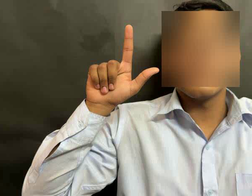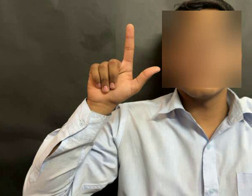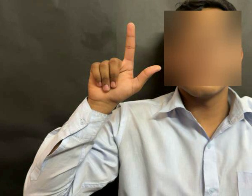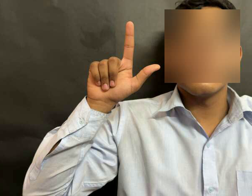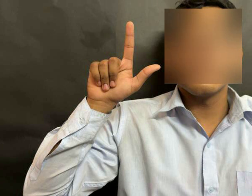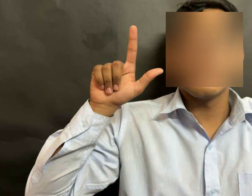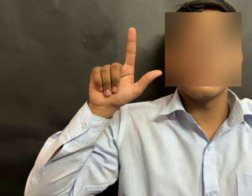L